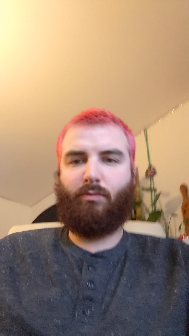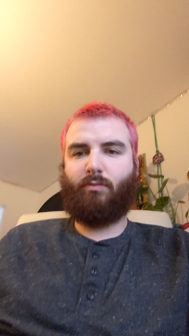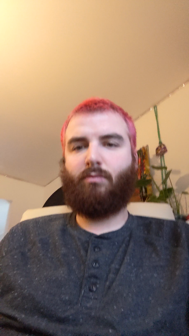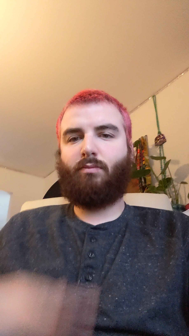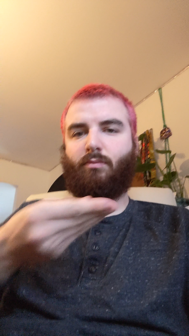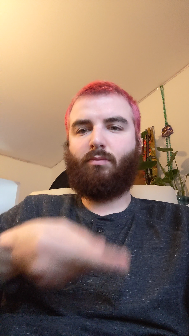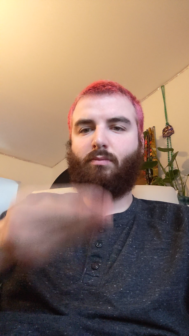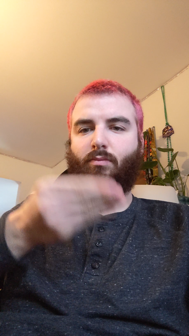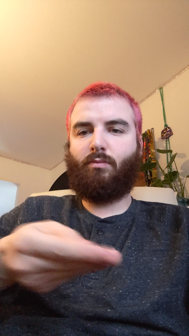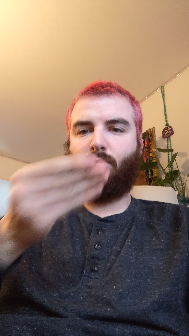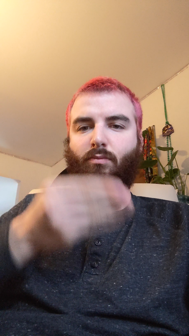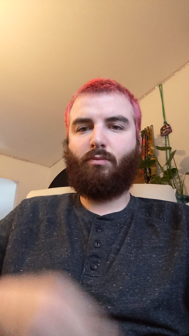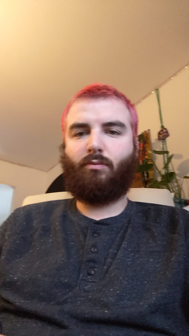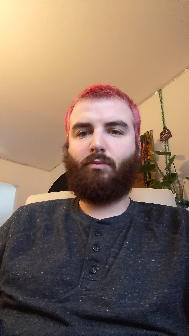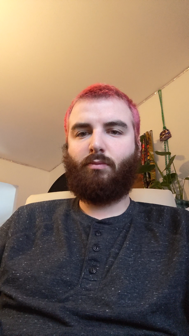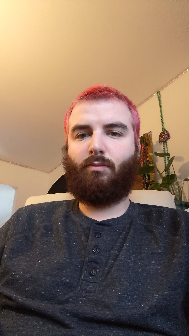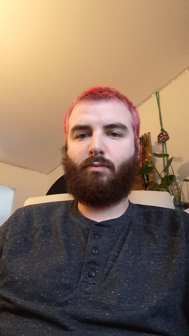shopping